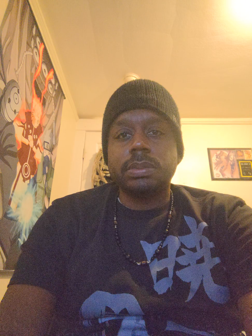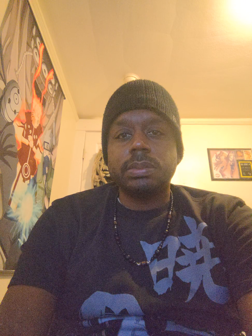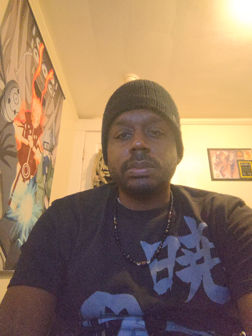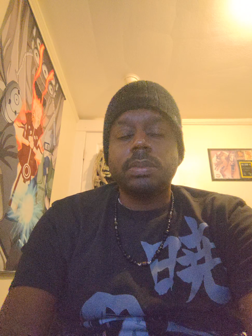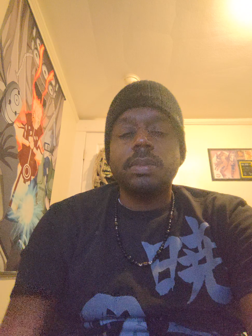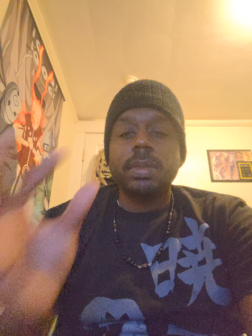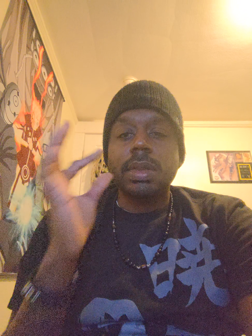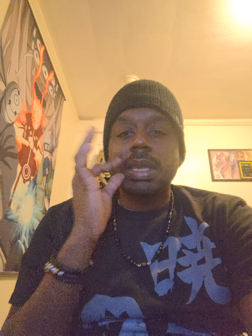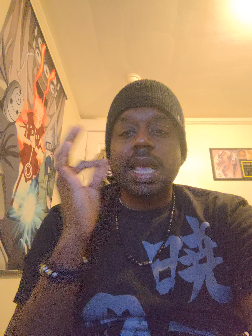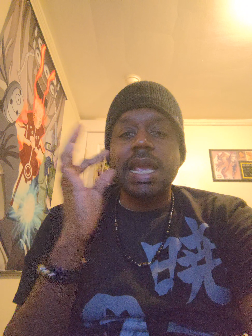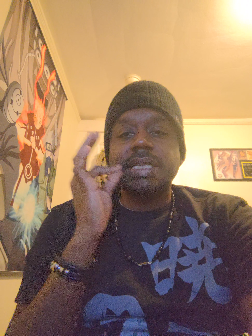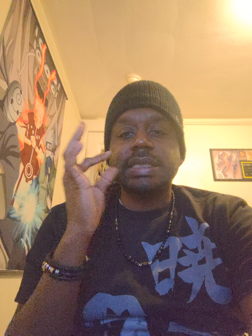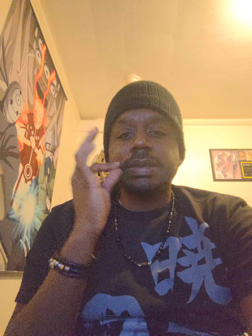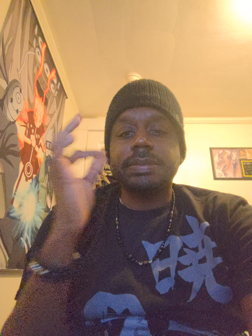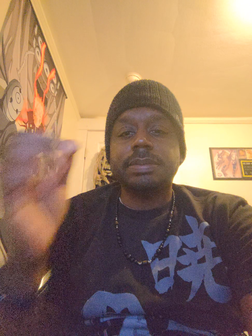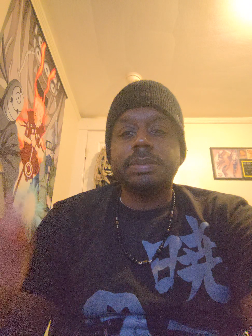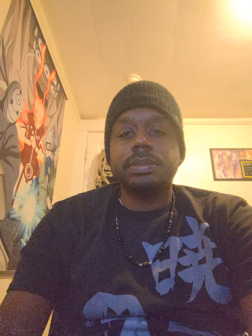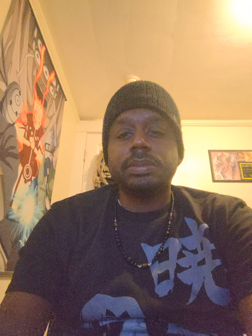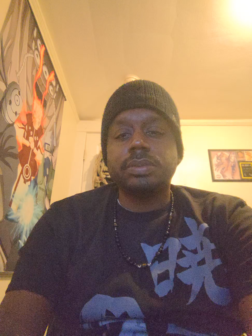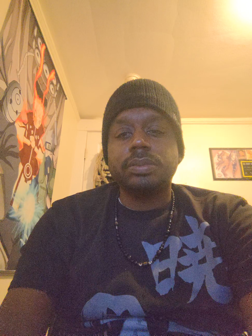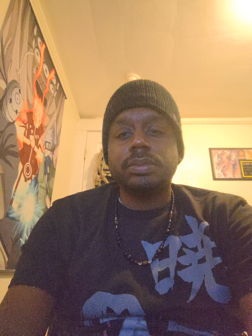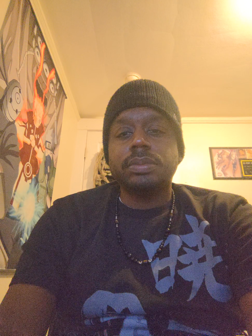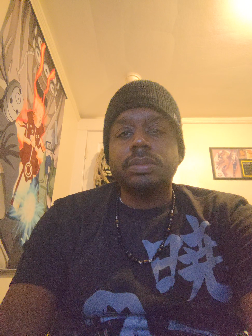cat